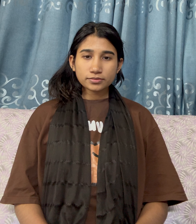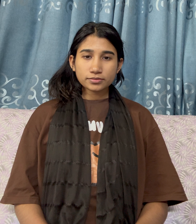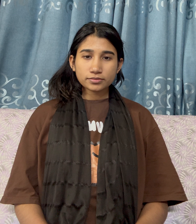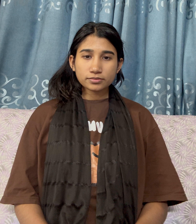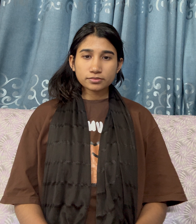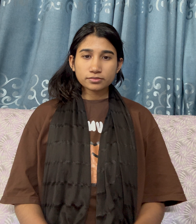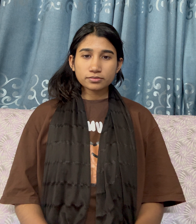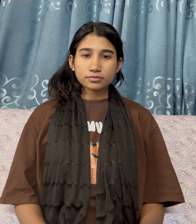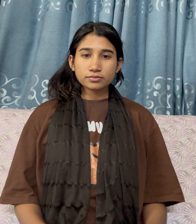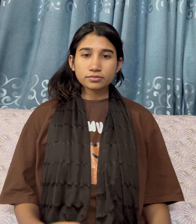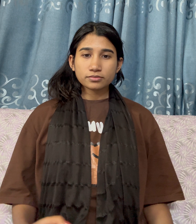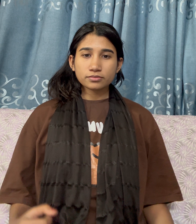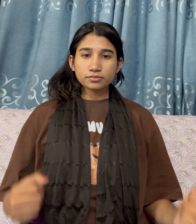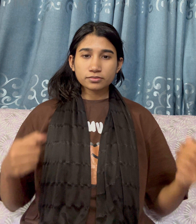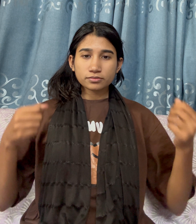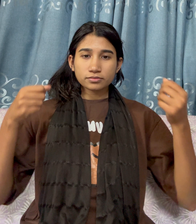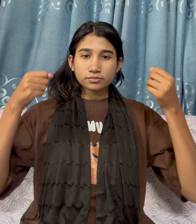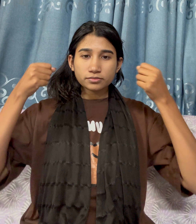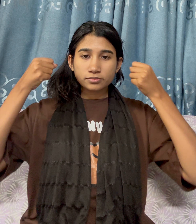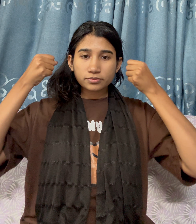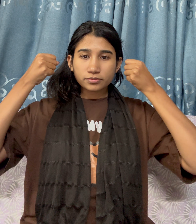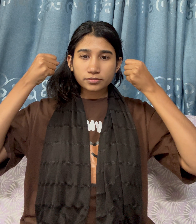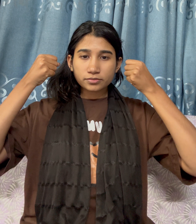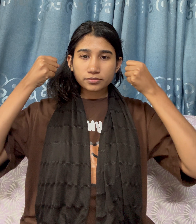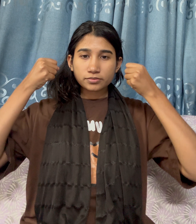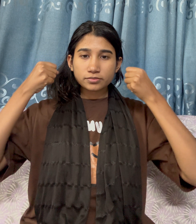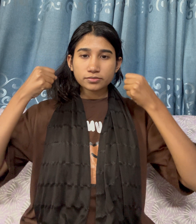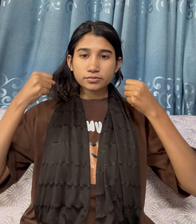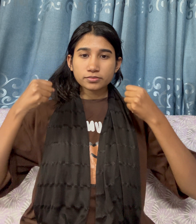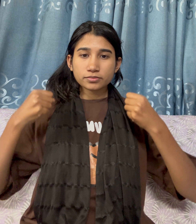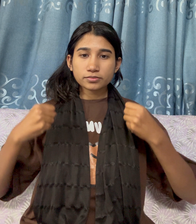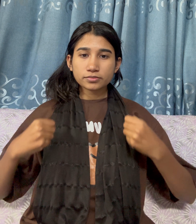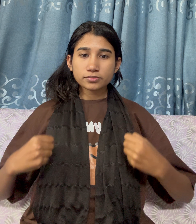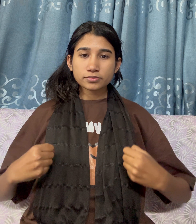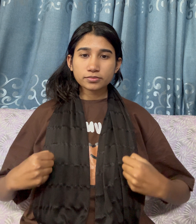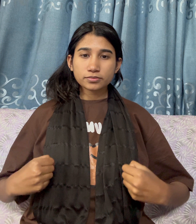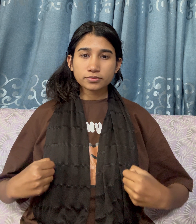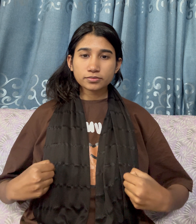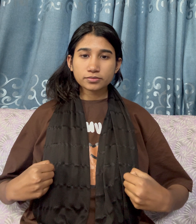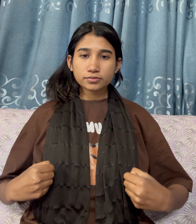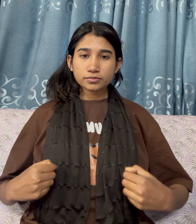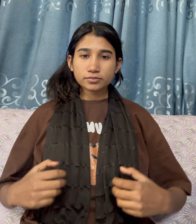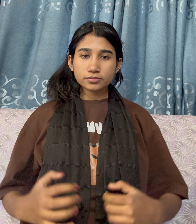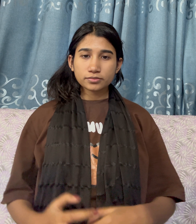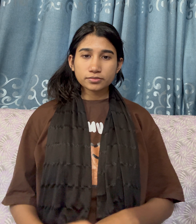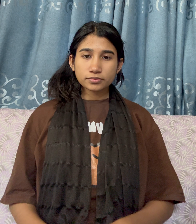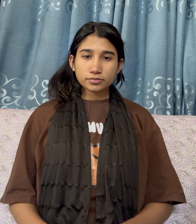চেয়ার